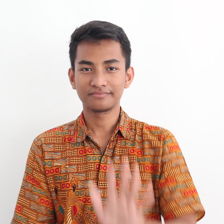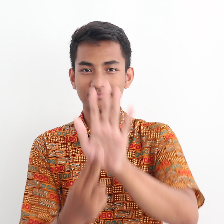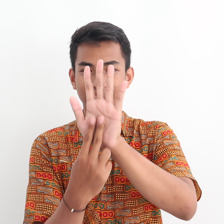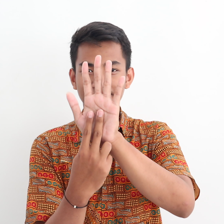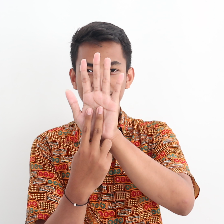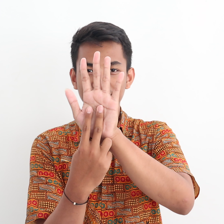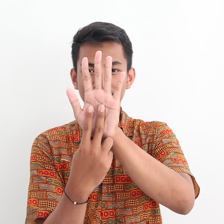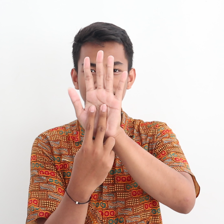N